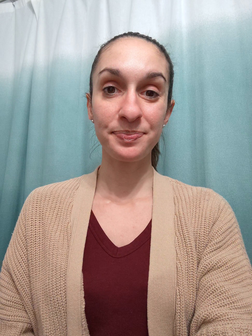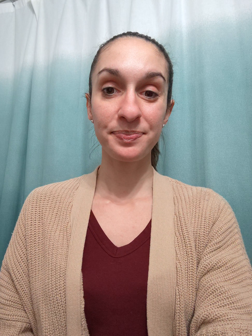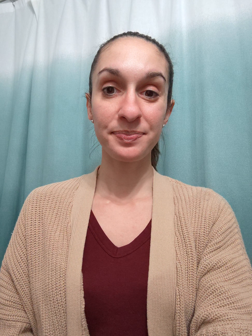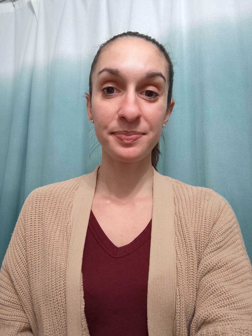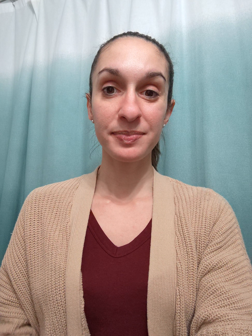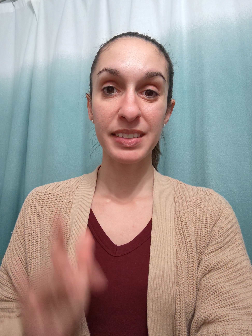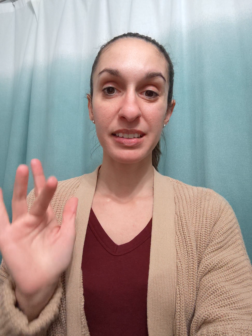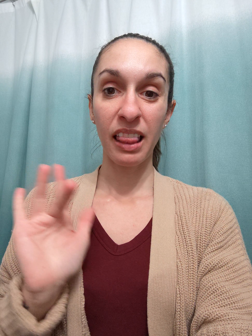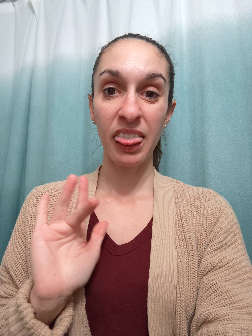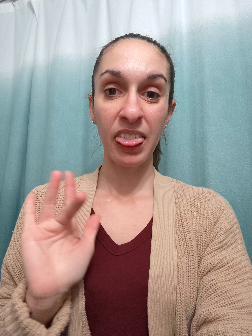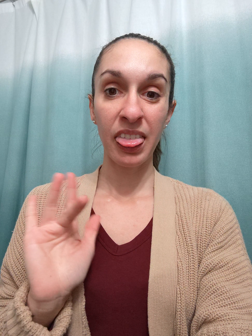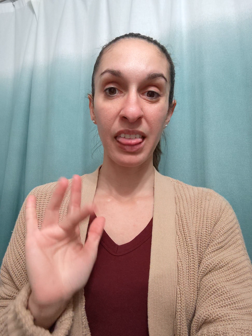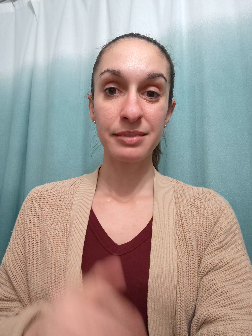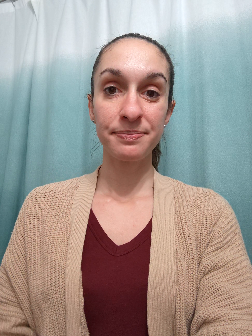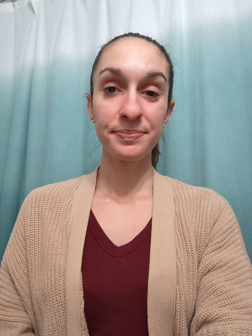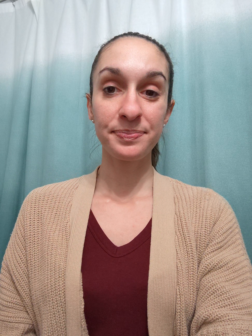yucky